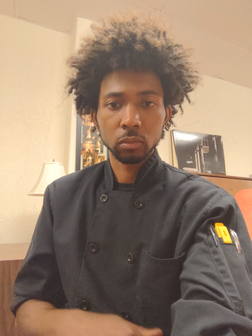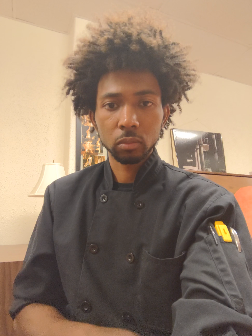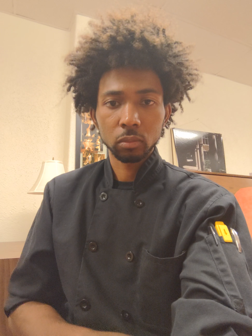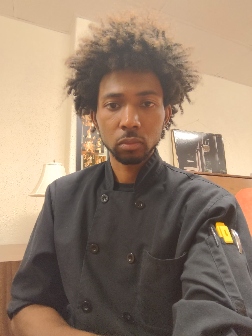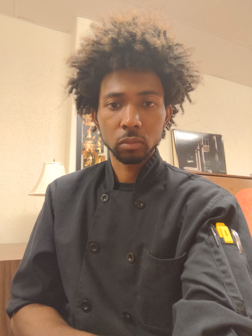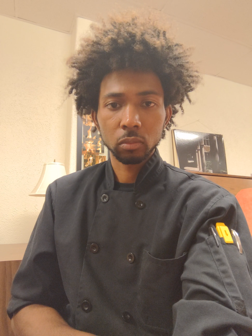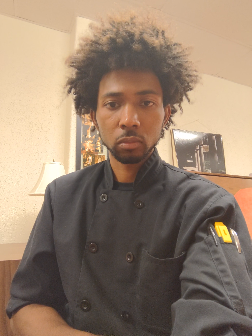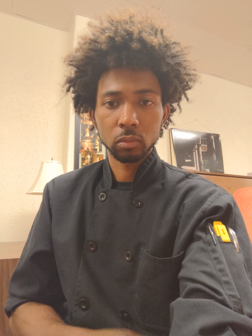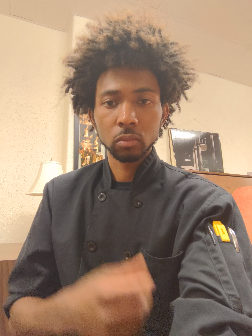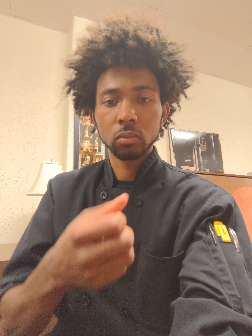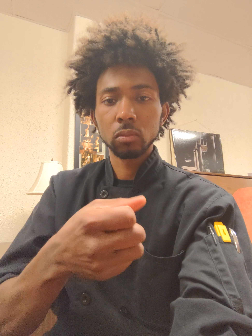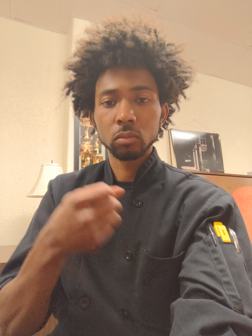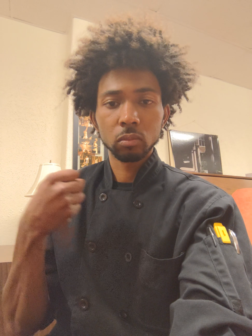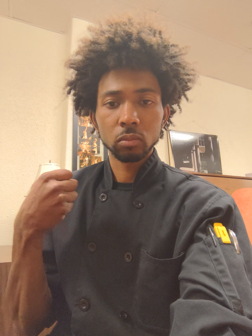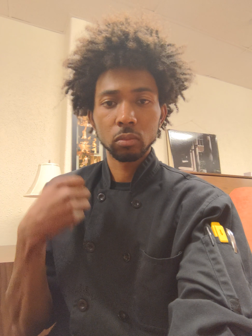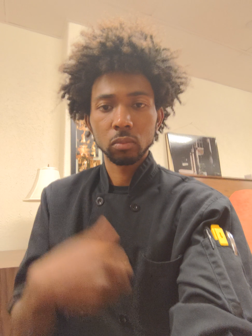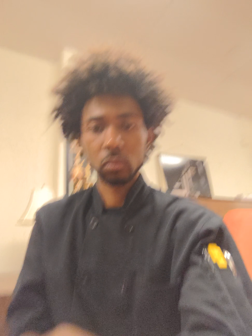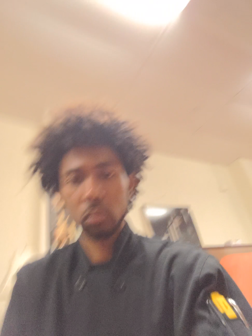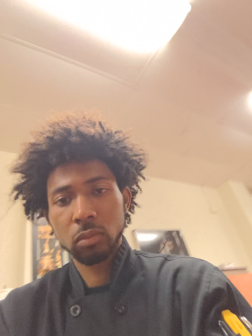pull